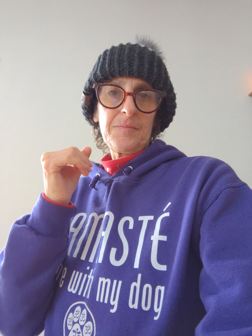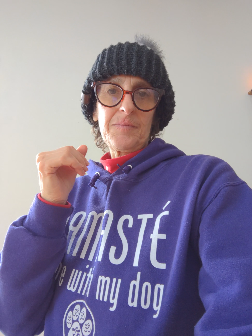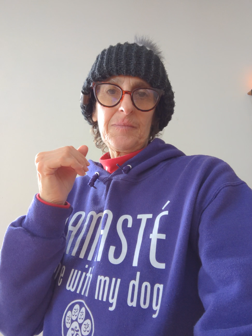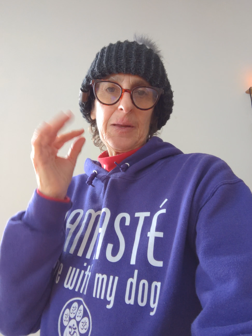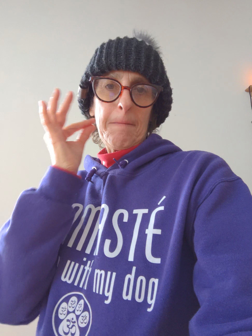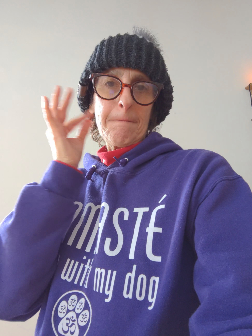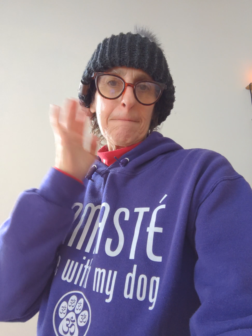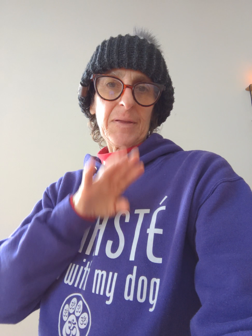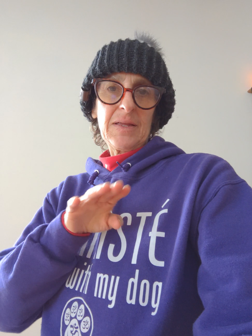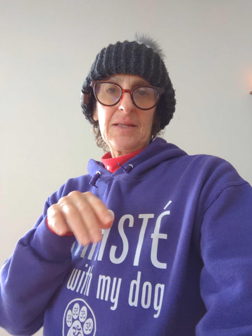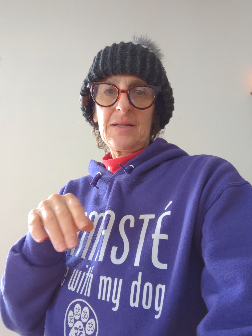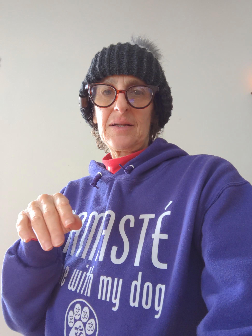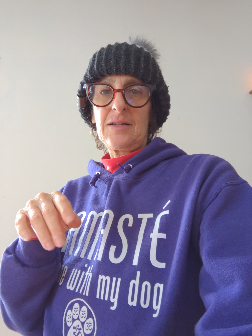bee